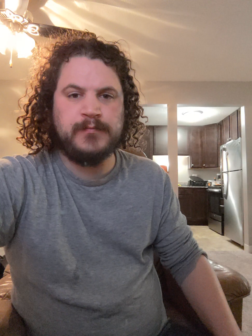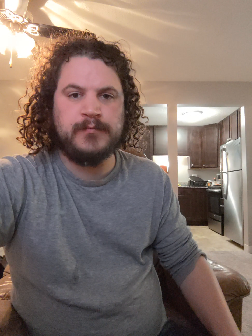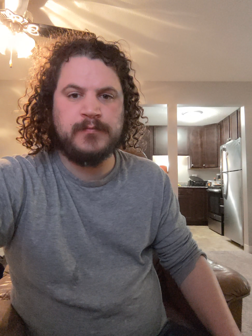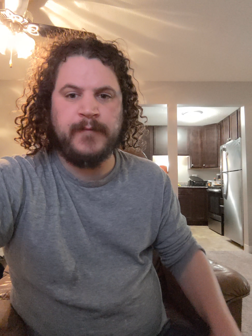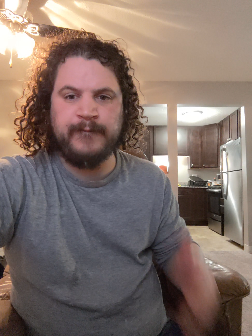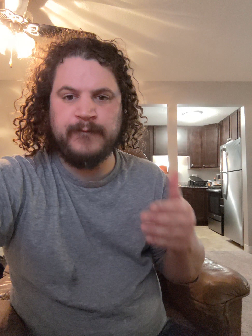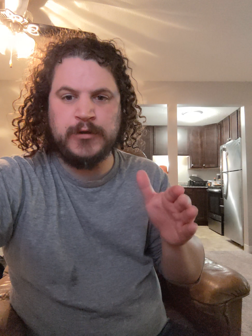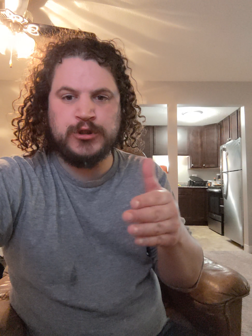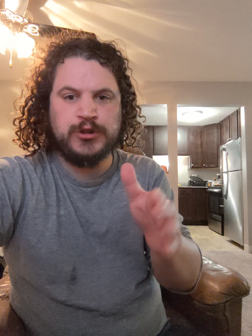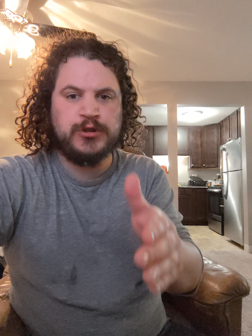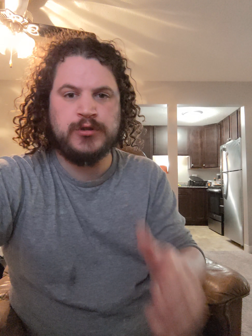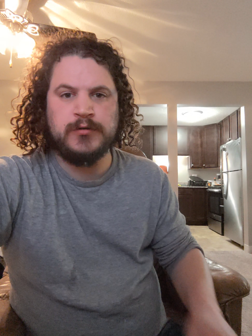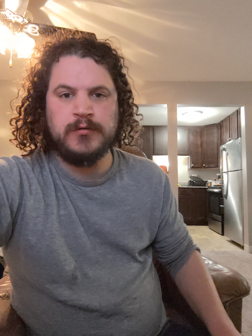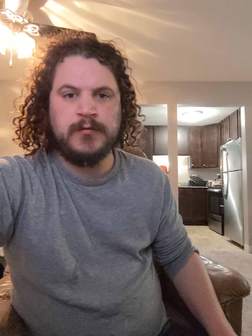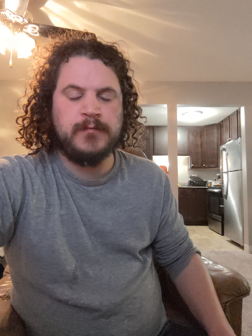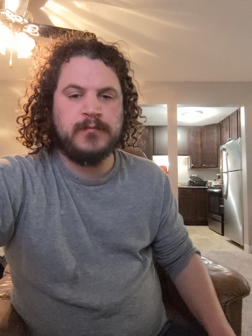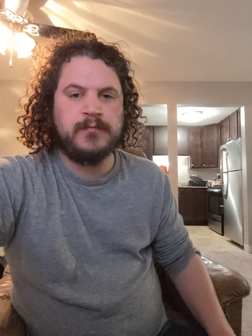fish